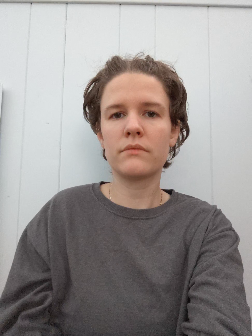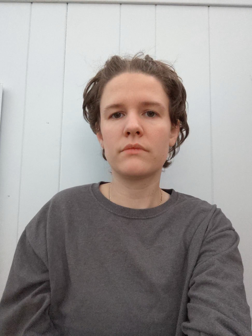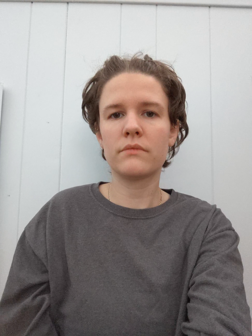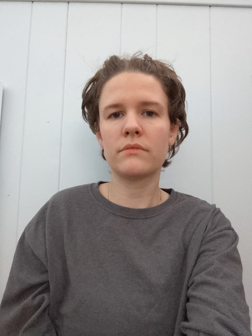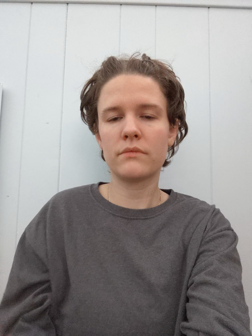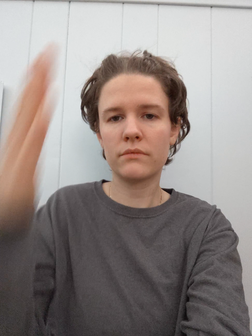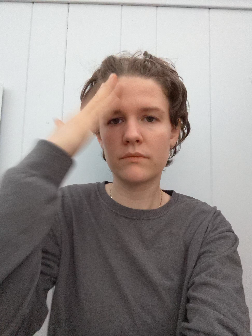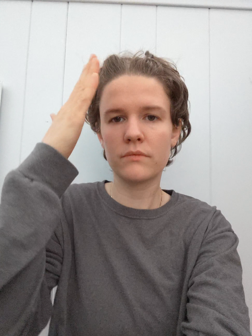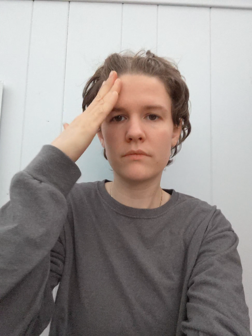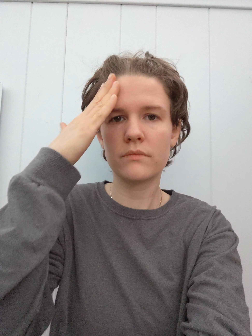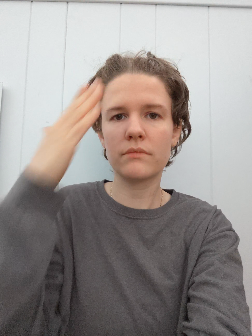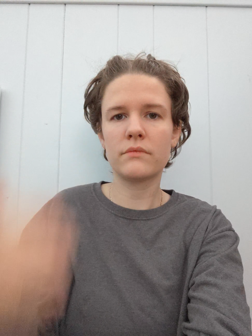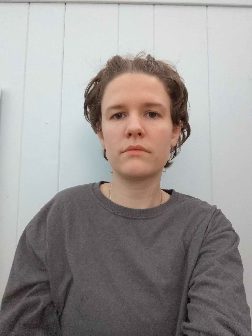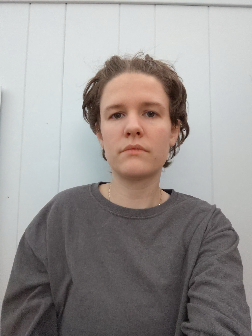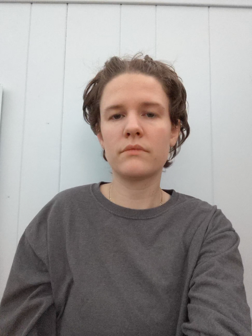hat